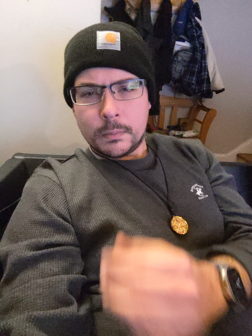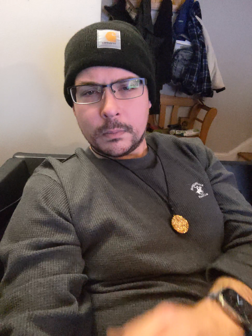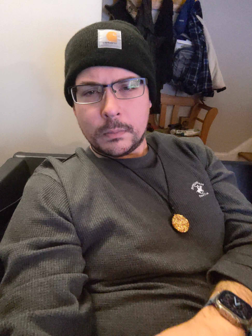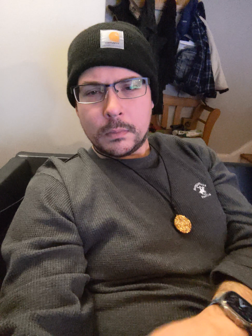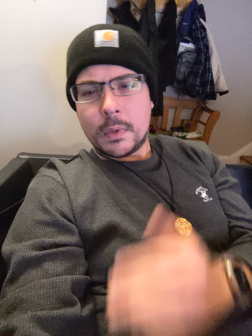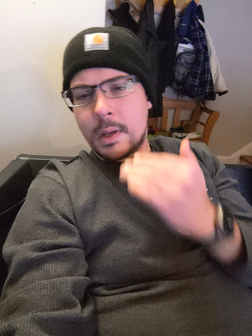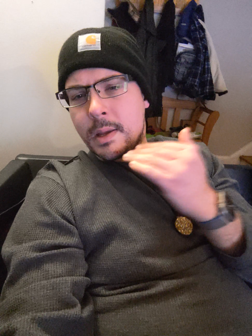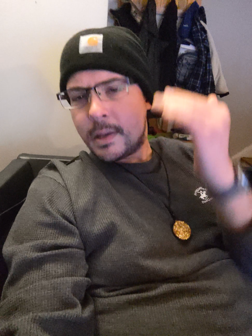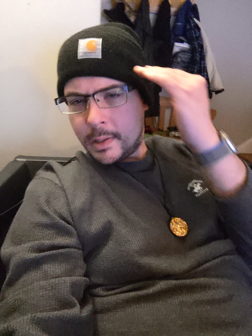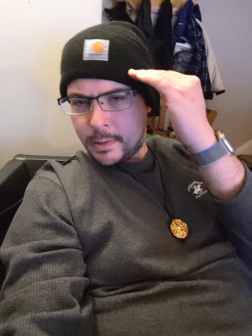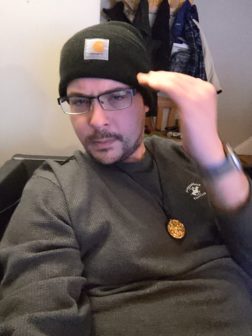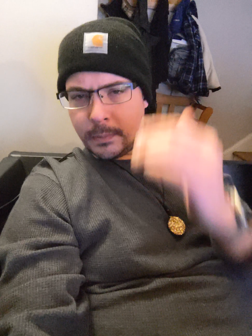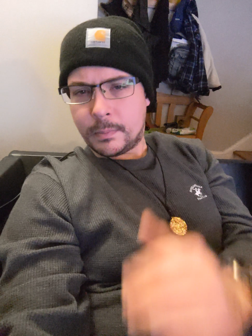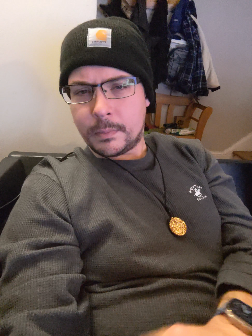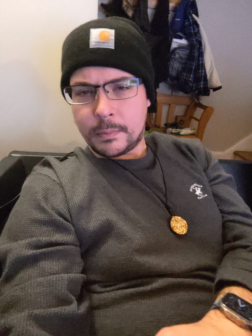head